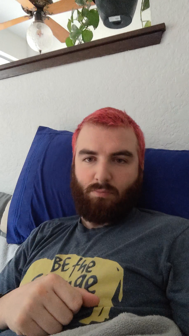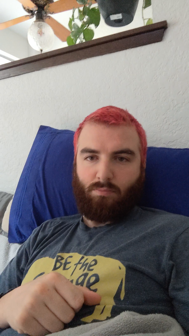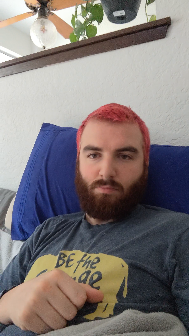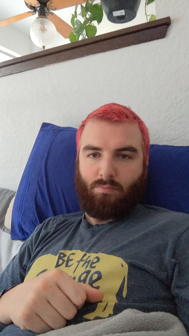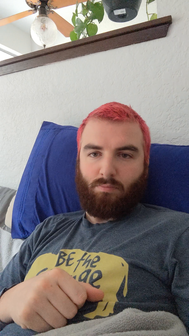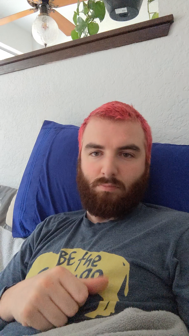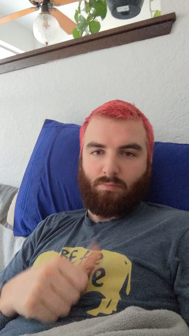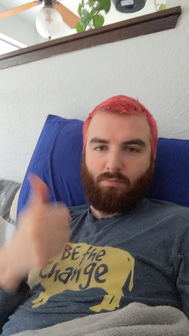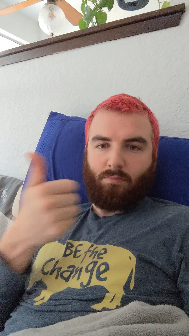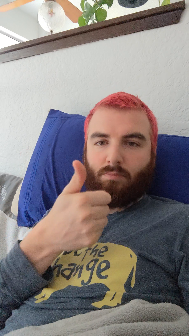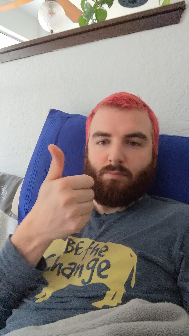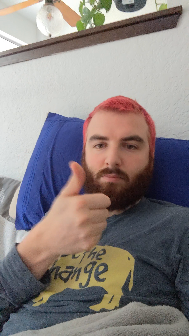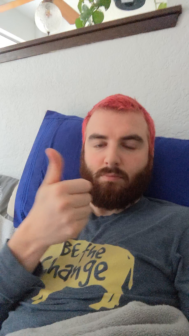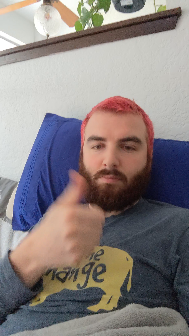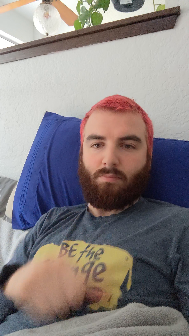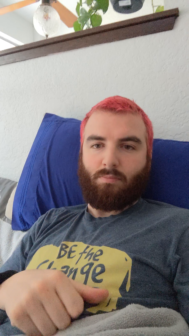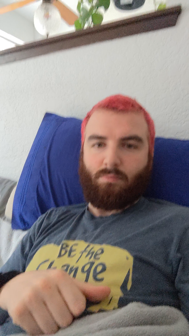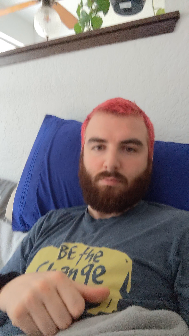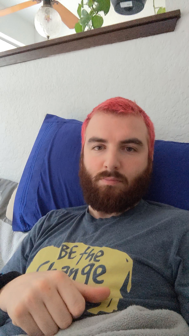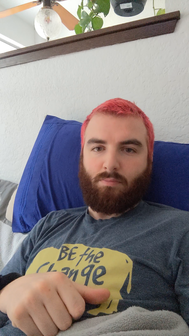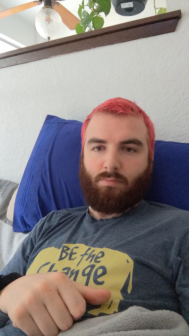game